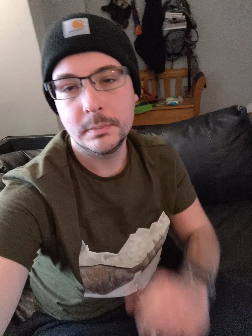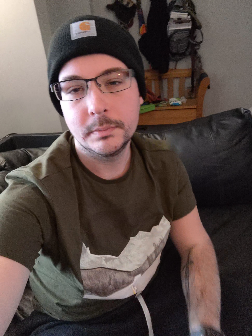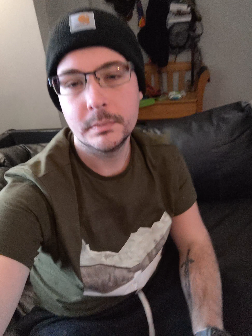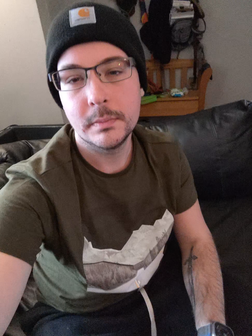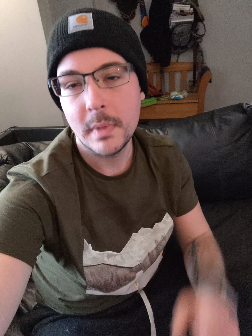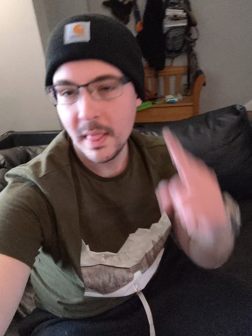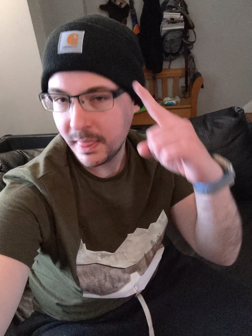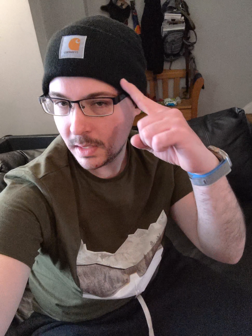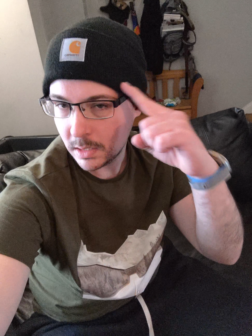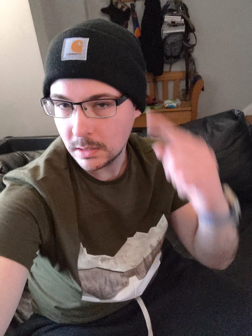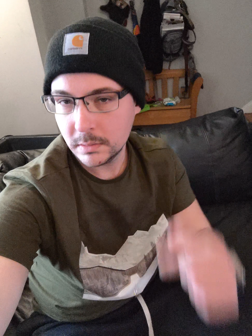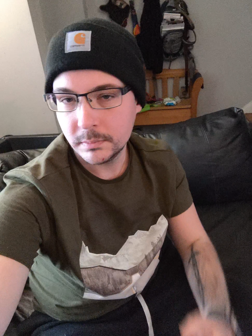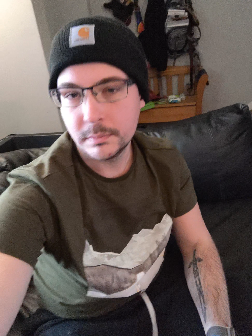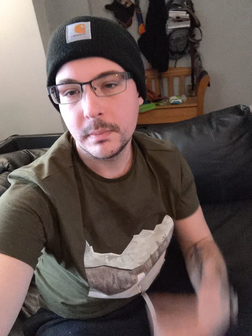think